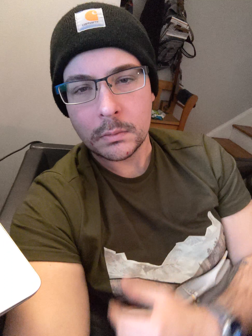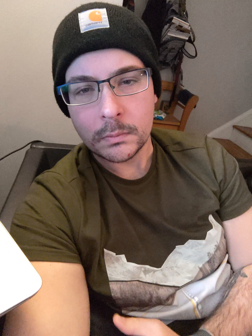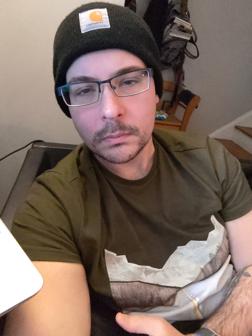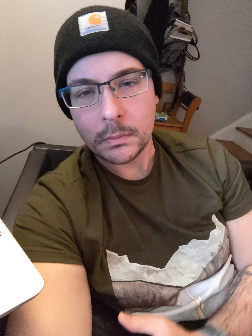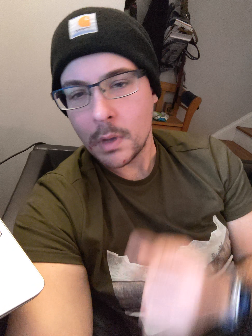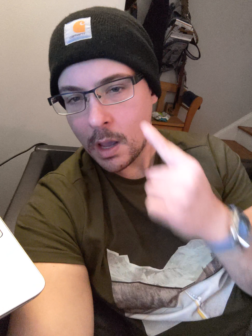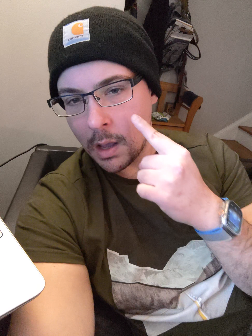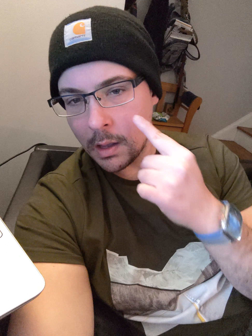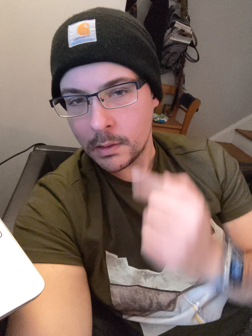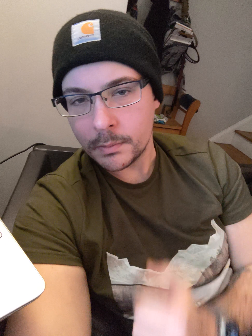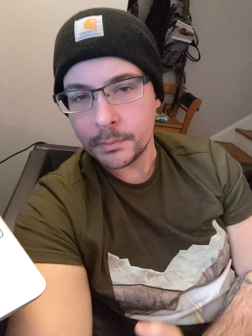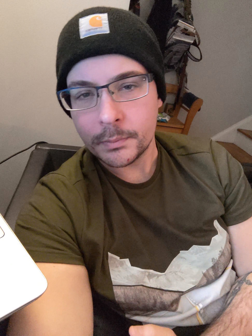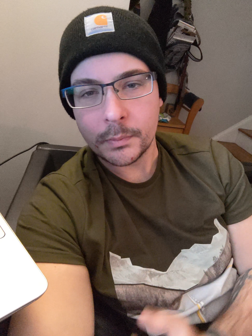eye